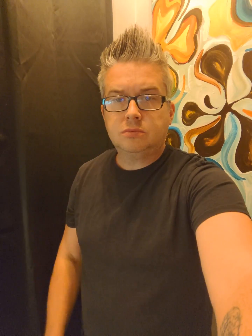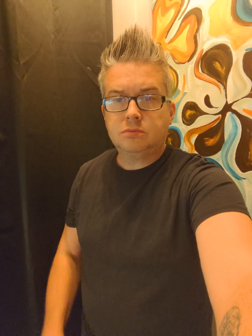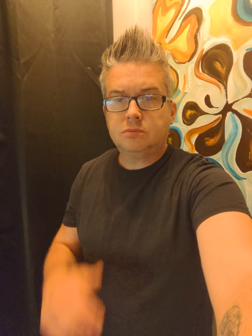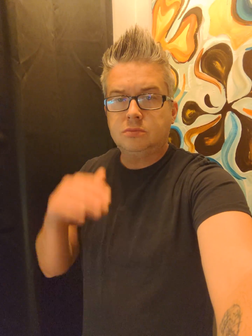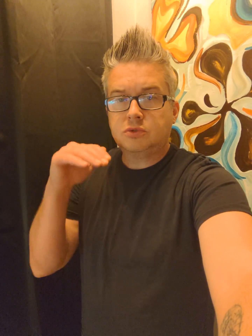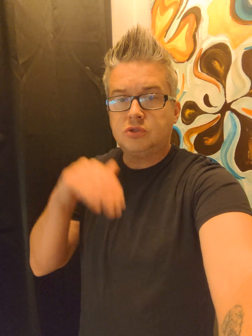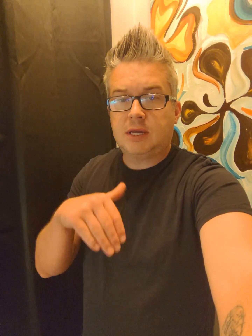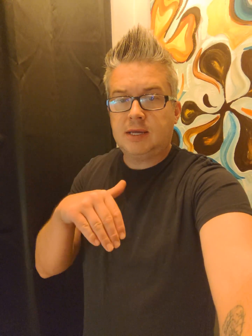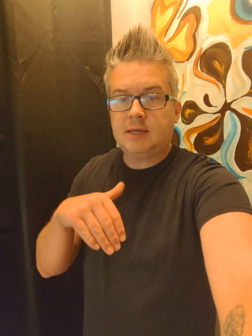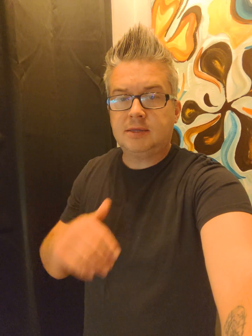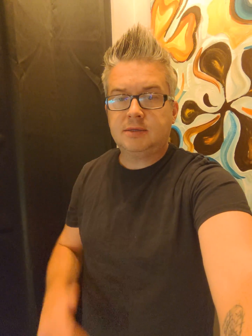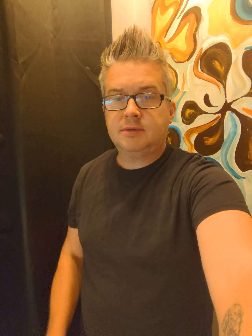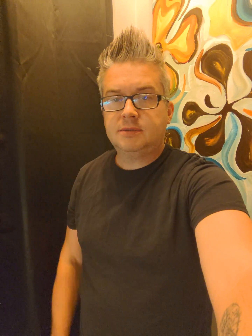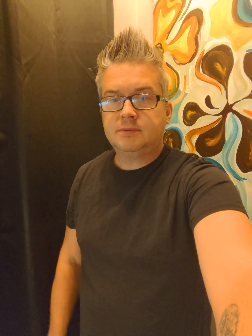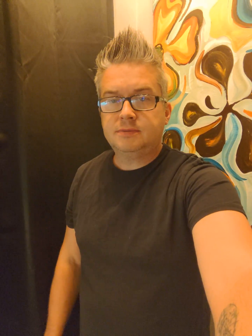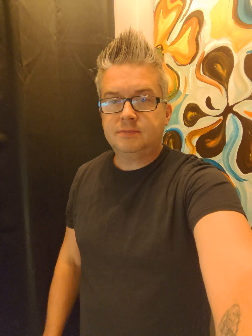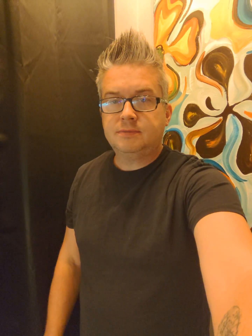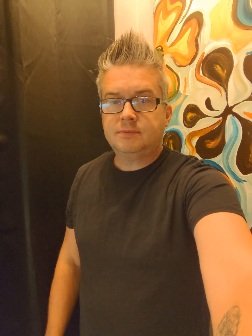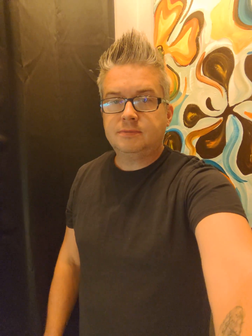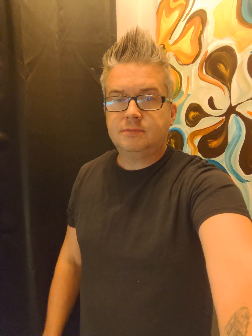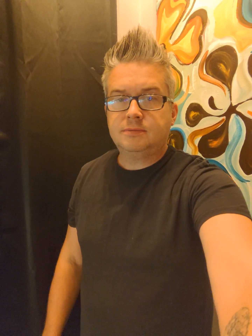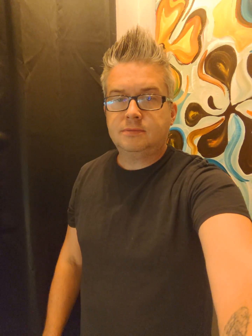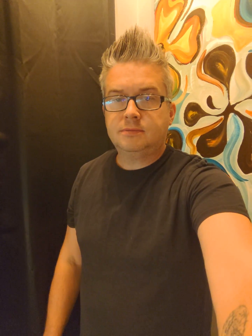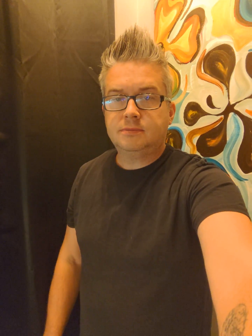night night